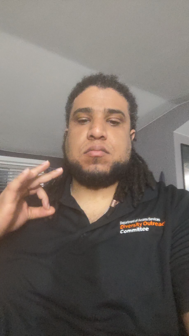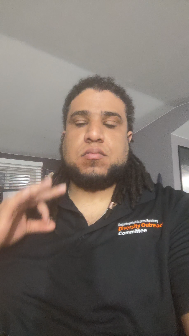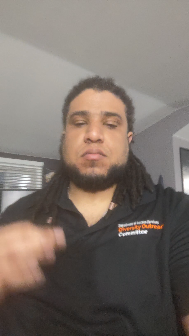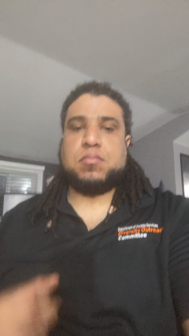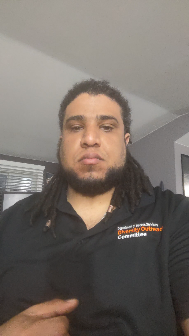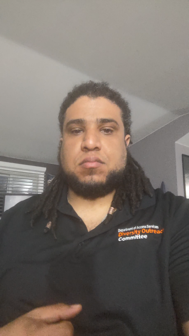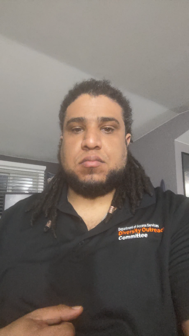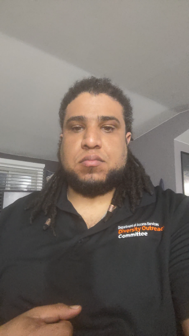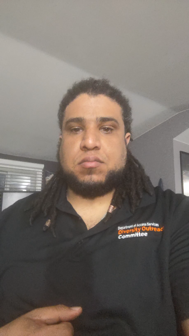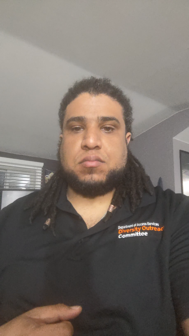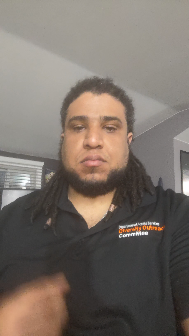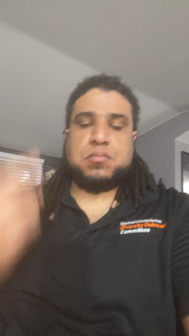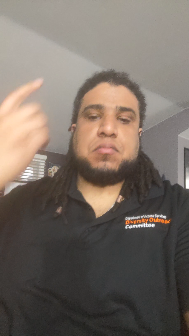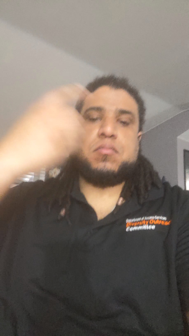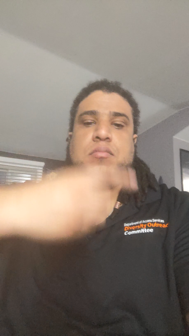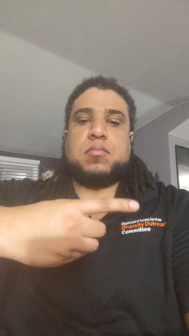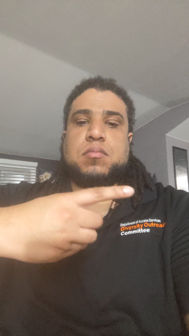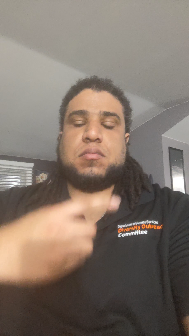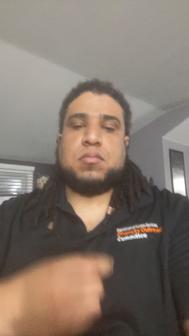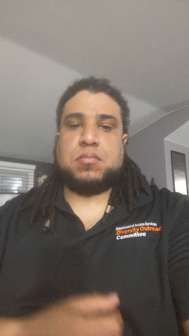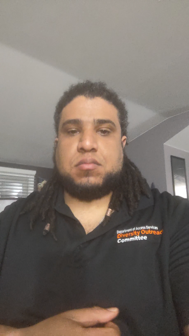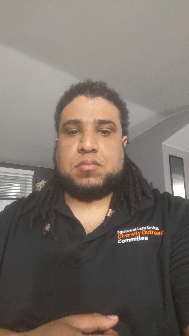day